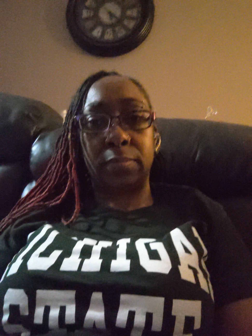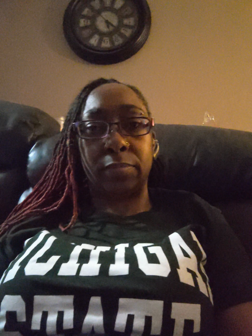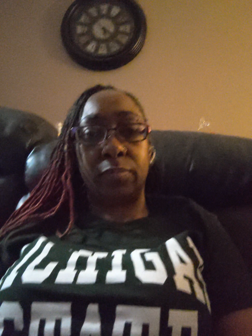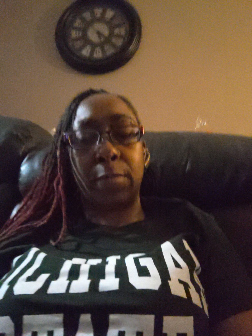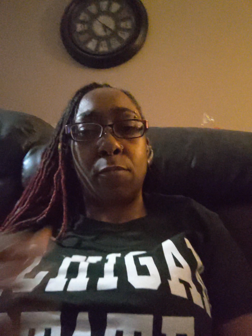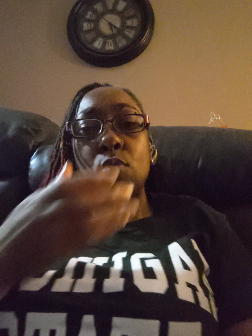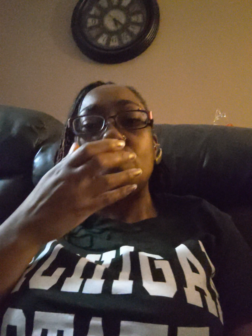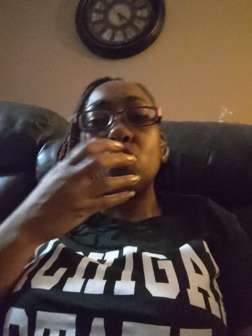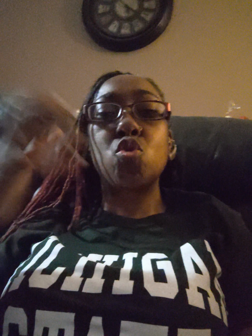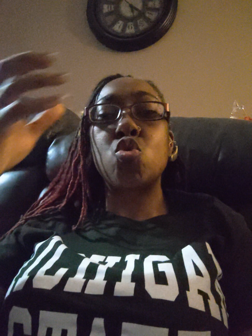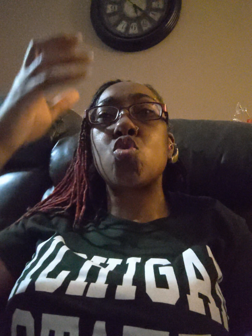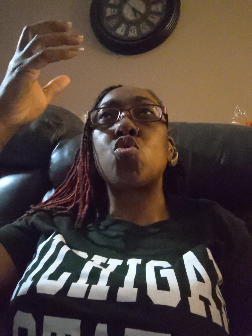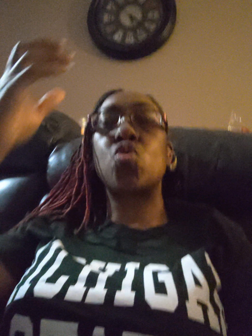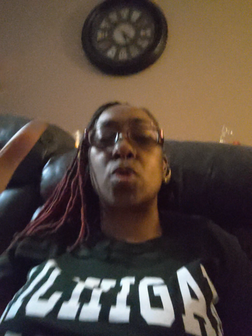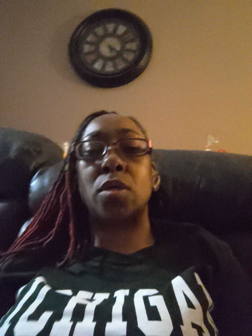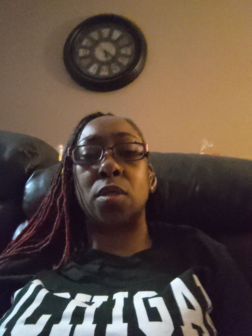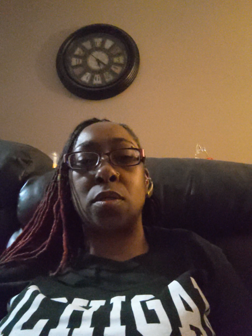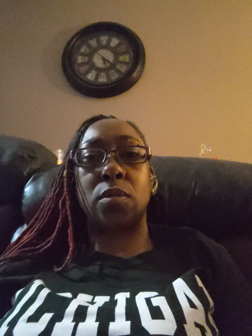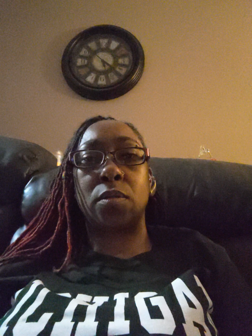balloon